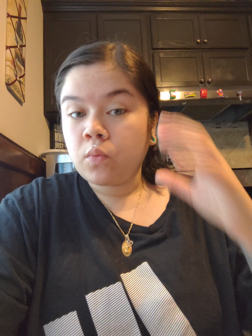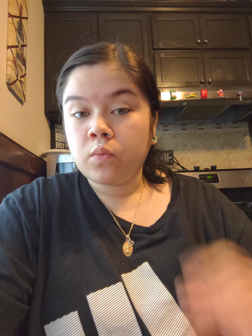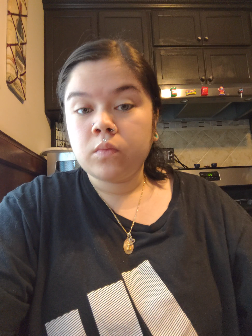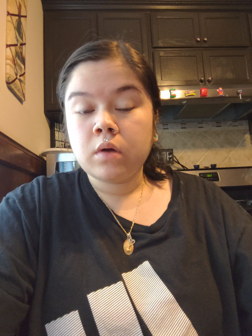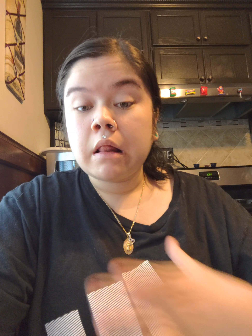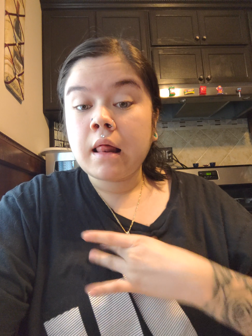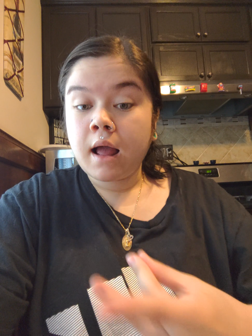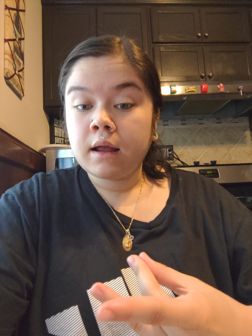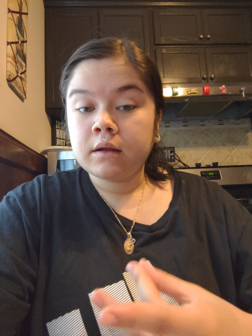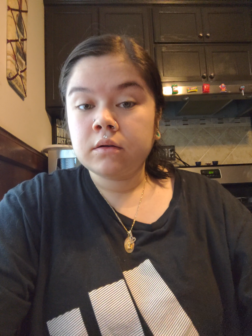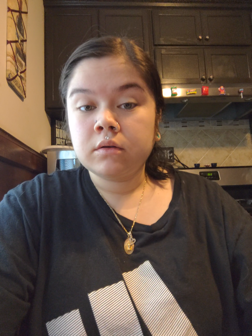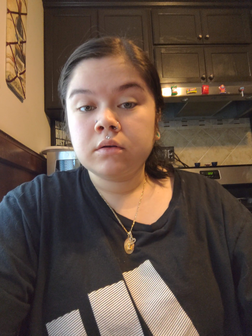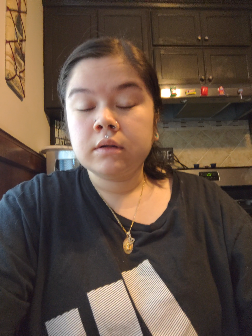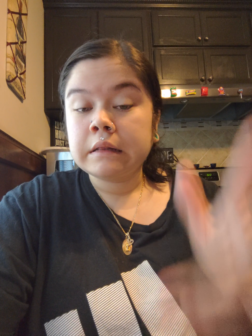like